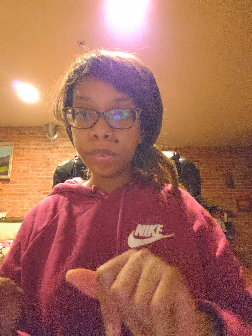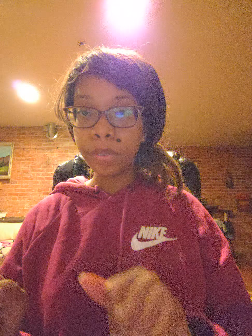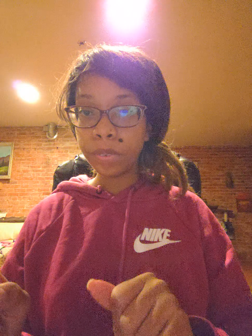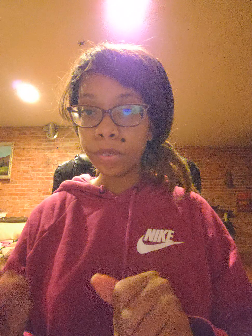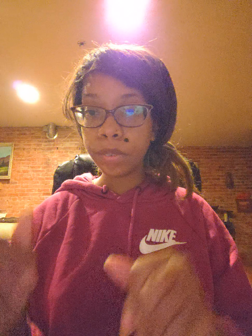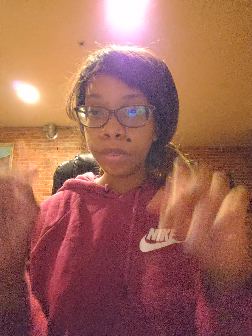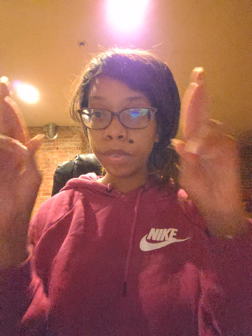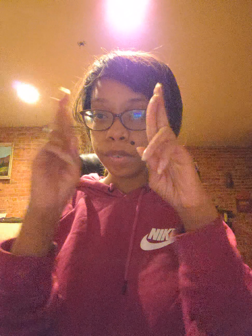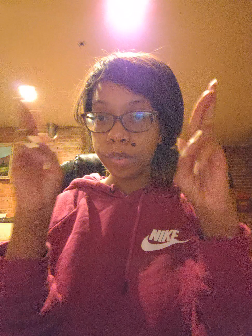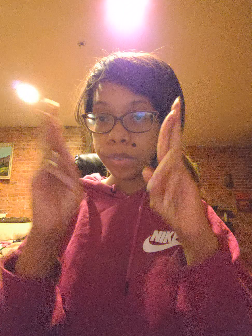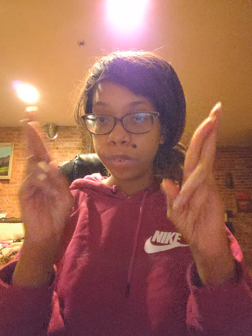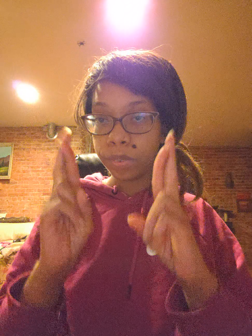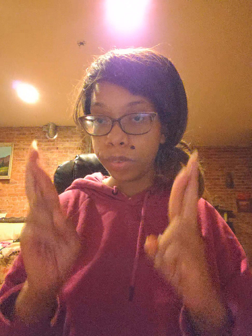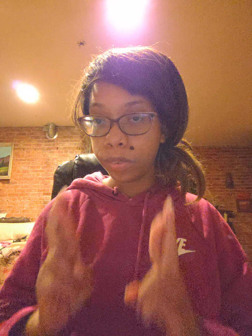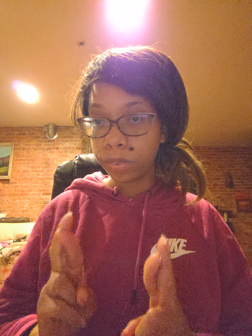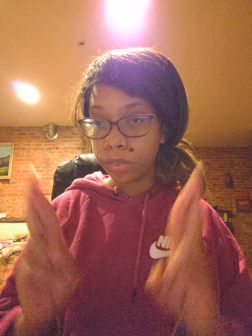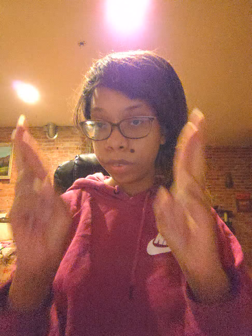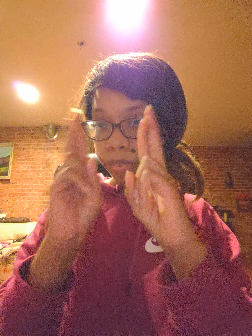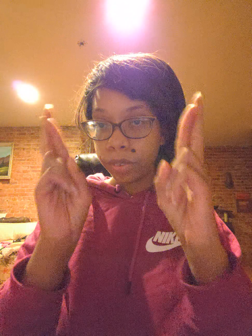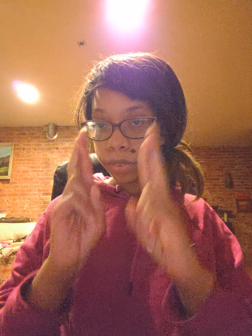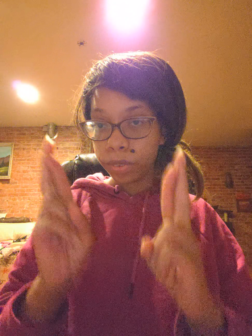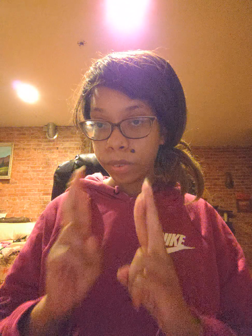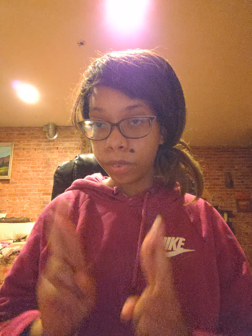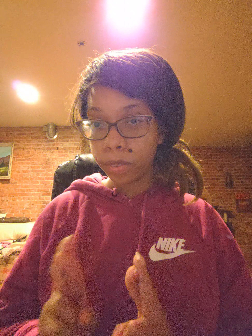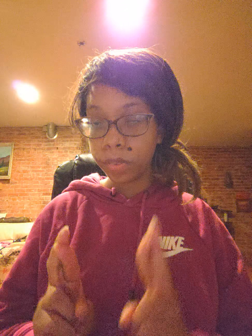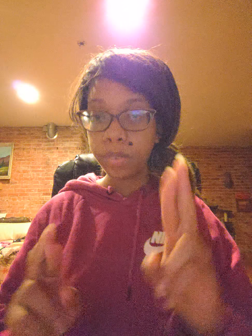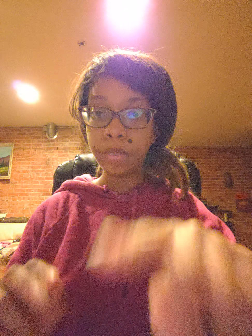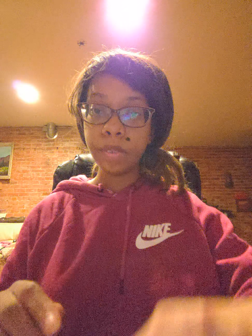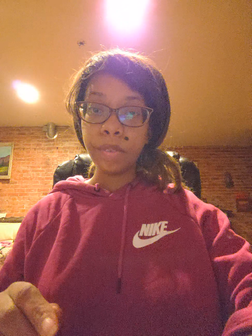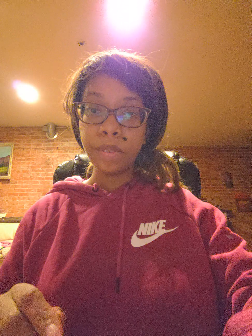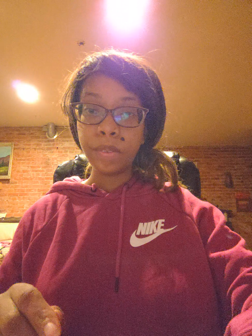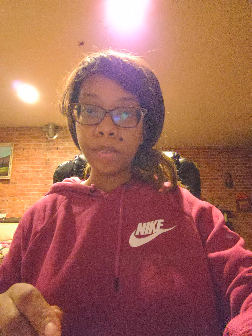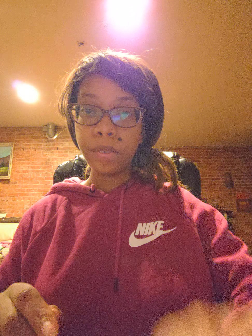refrigerator